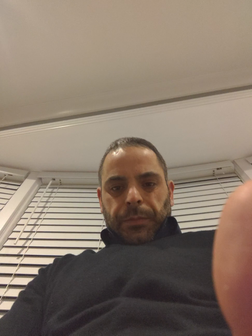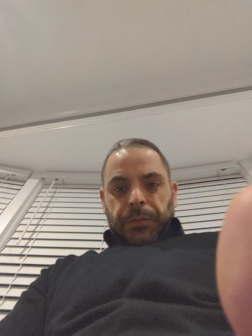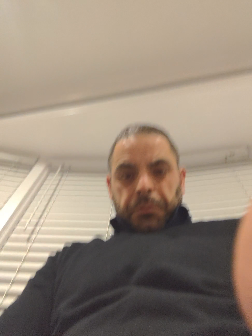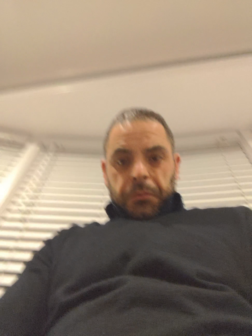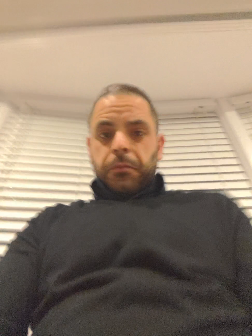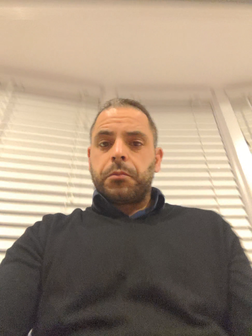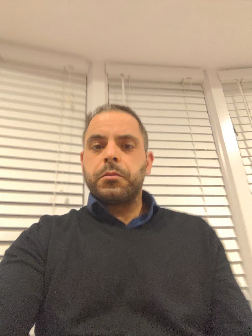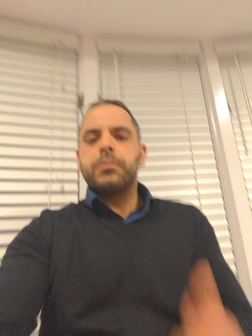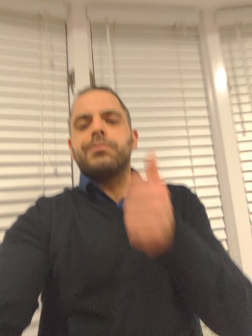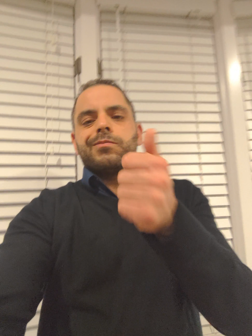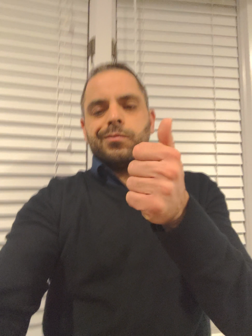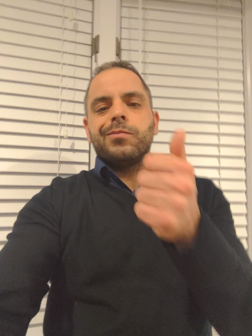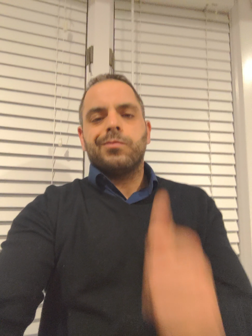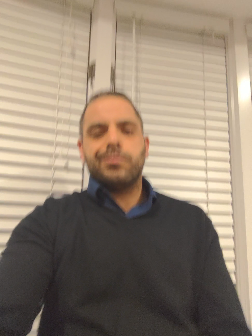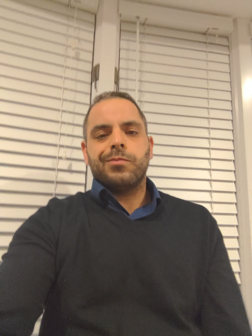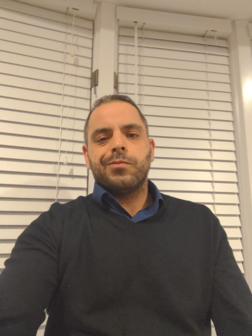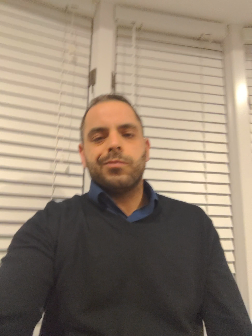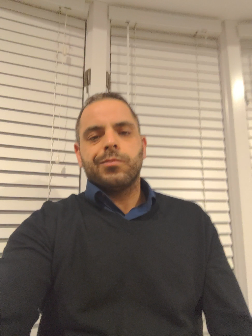yourself